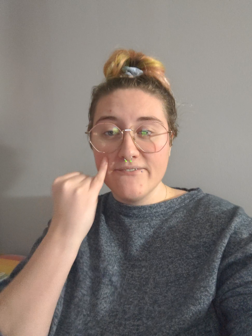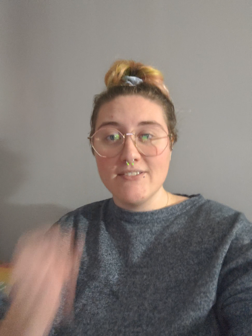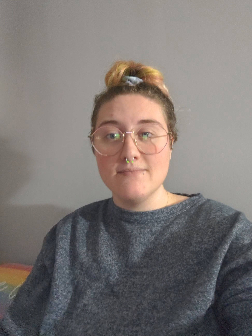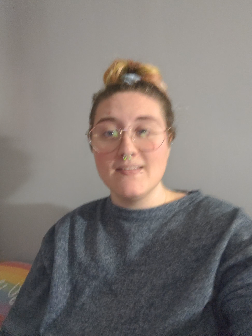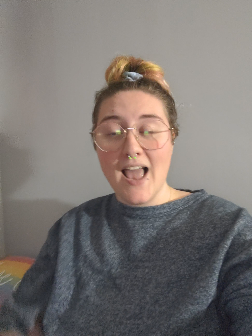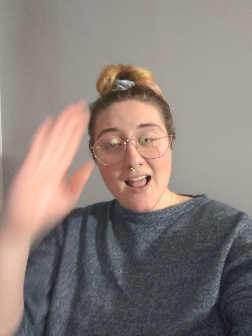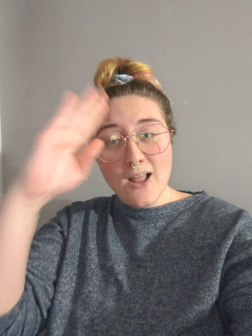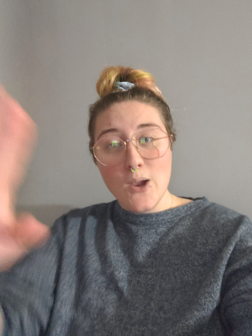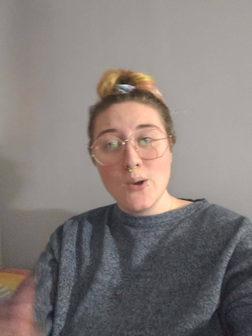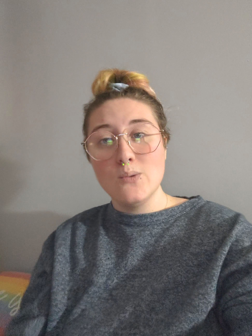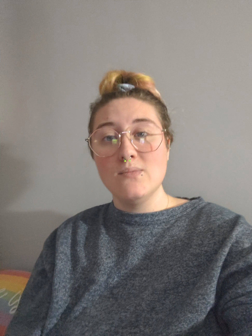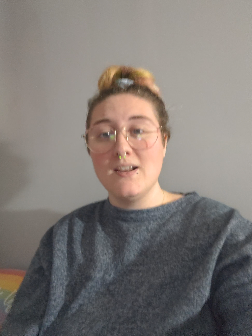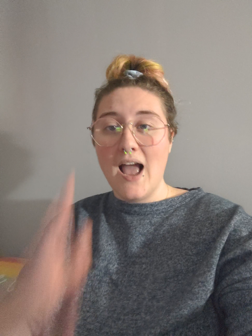hello